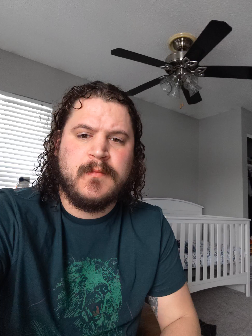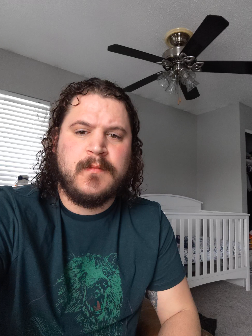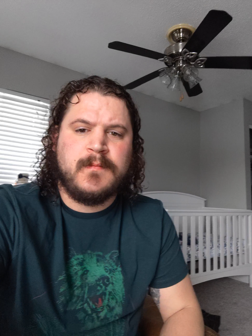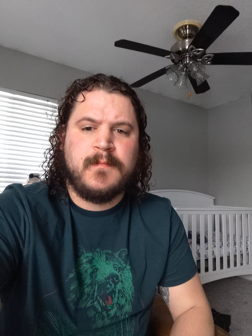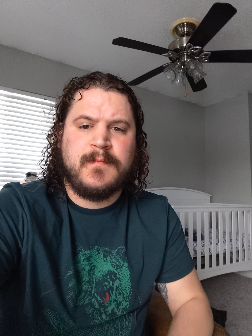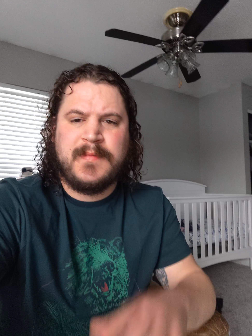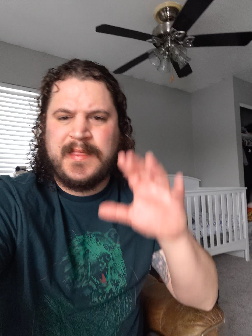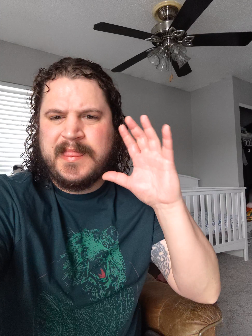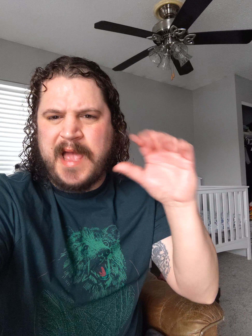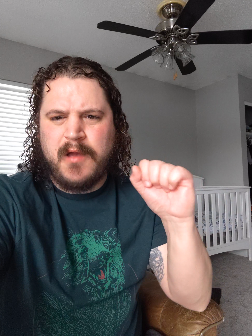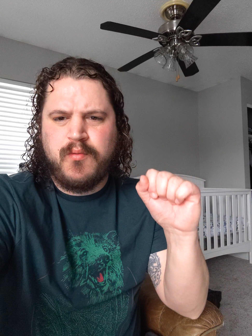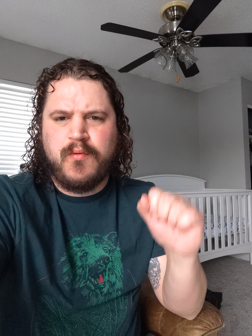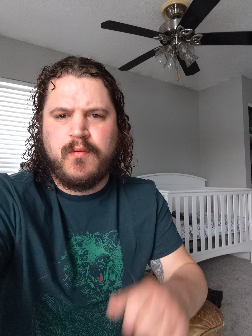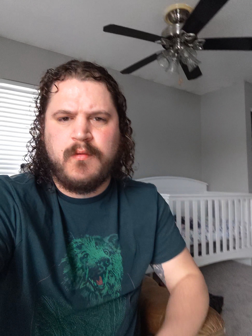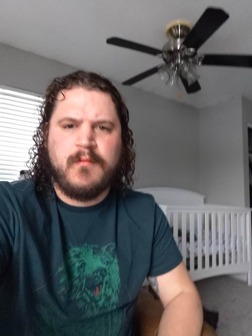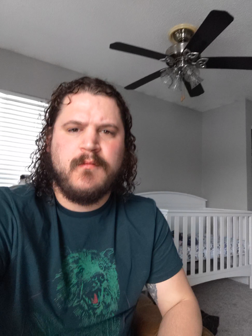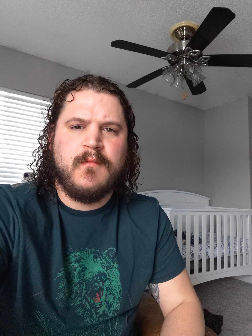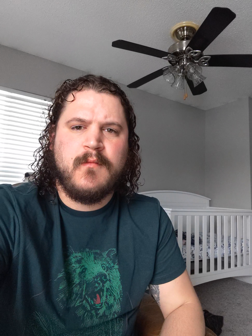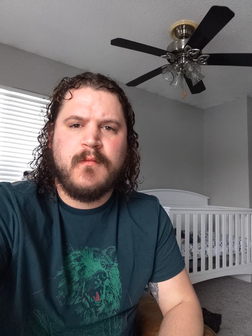loud